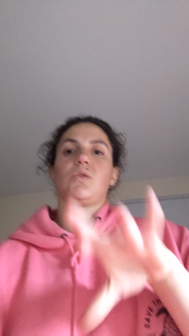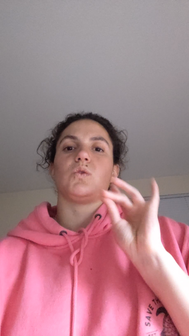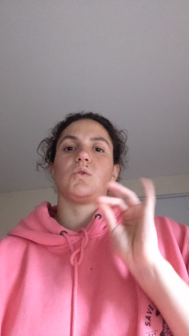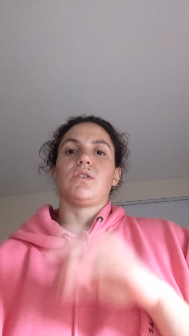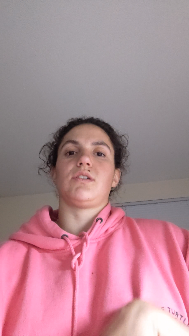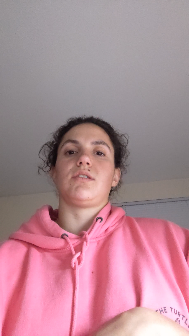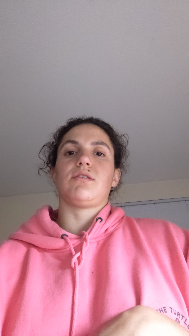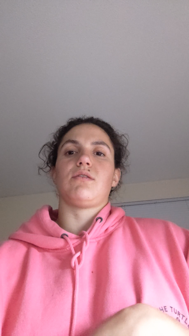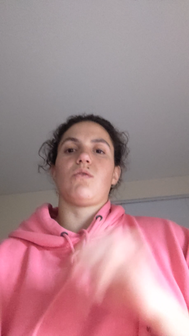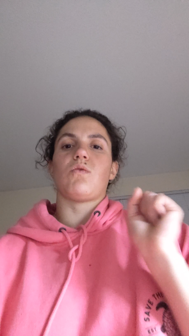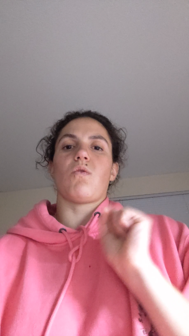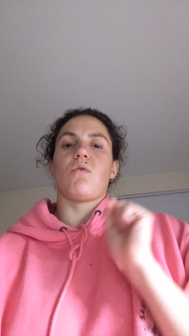cold